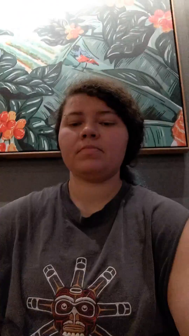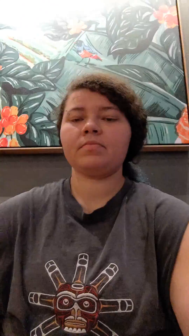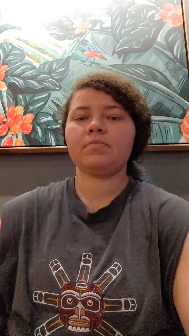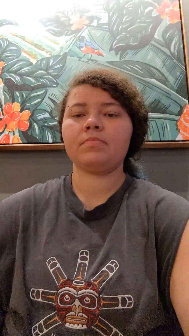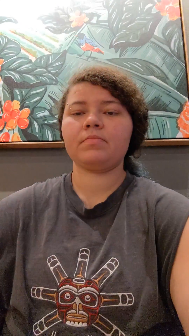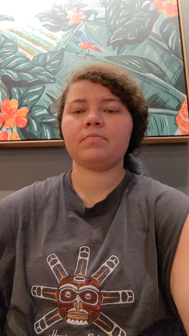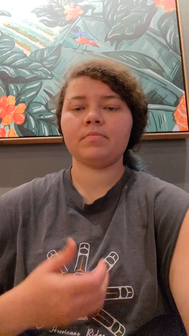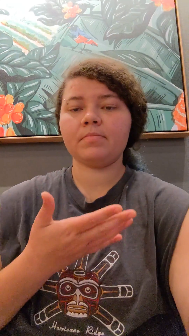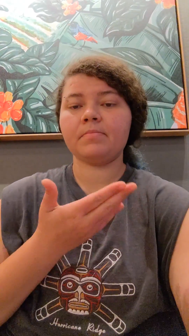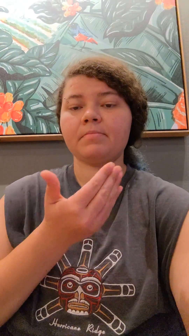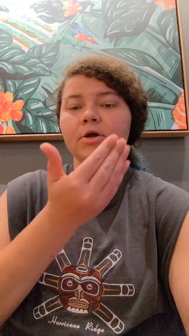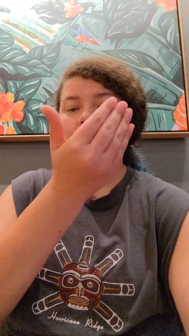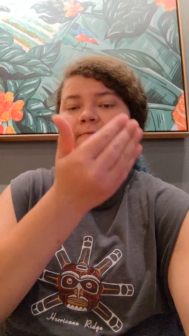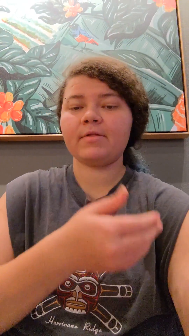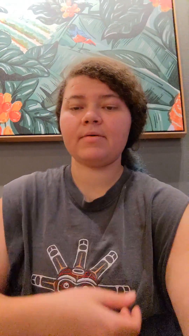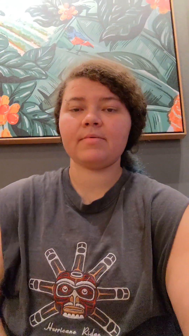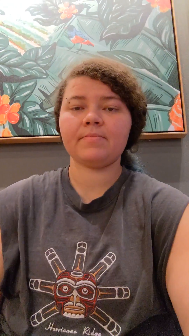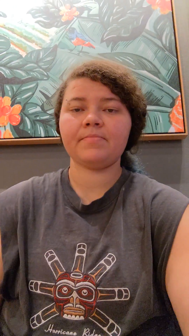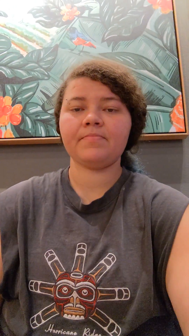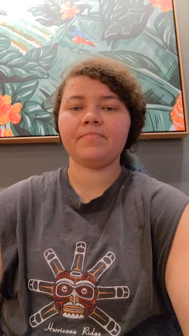butterfly